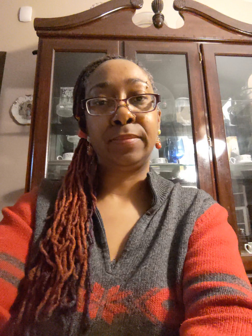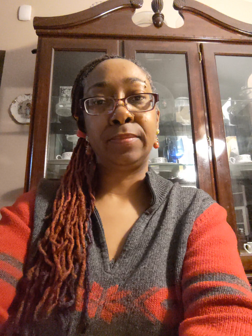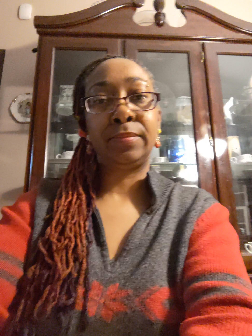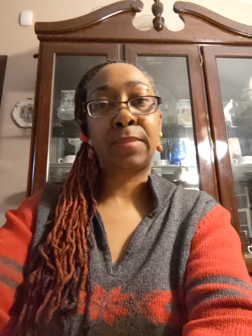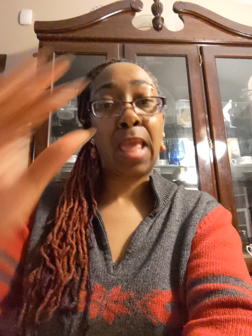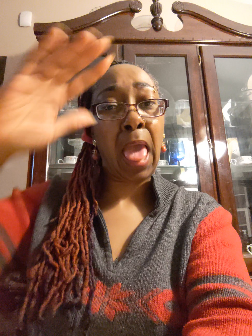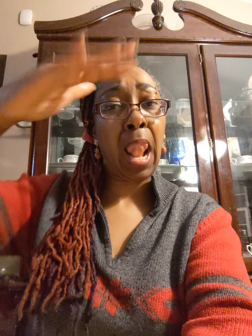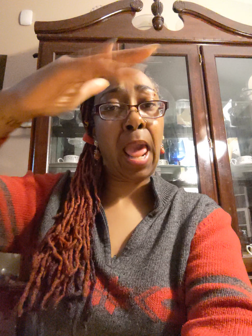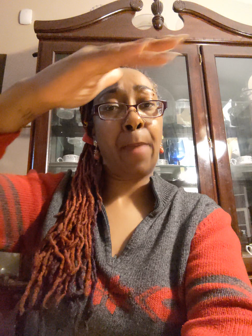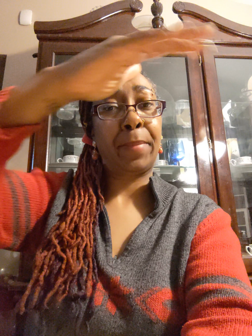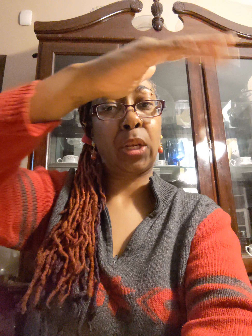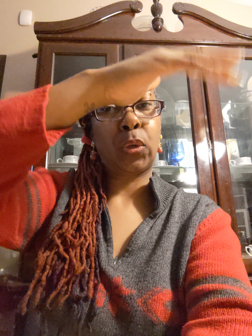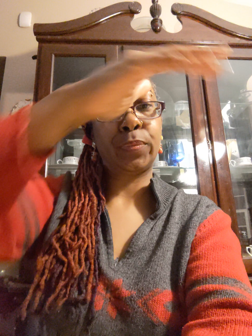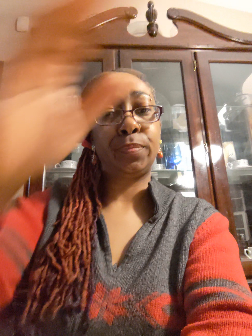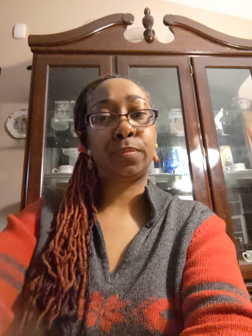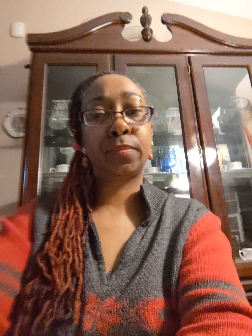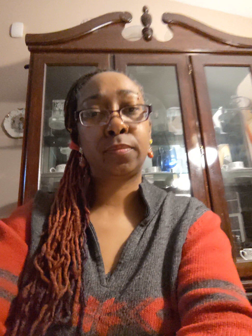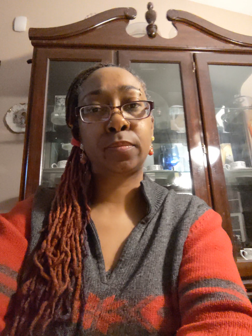helicopter